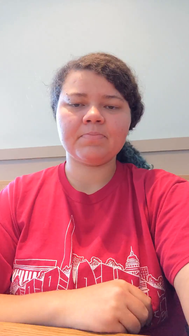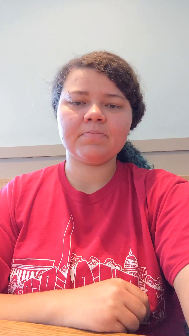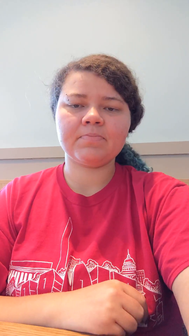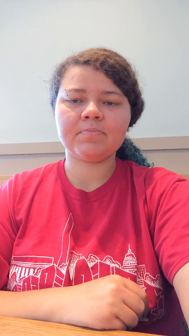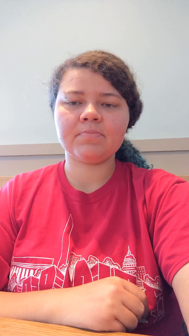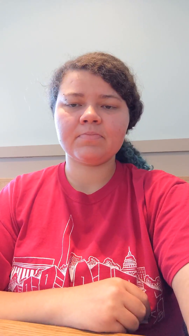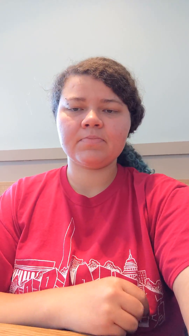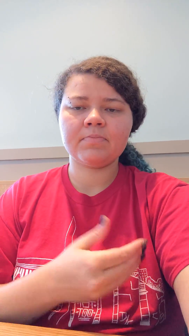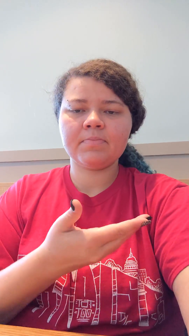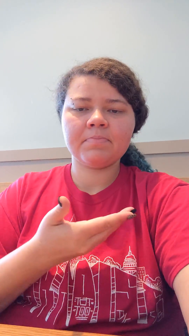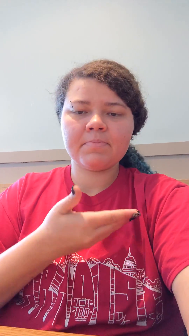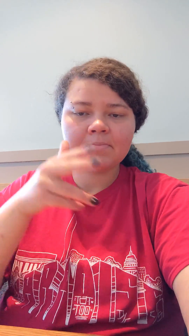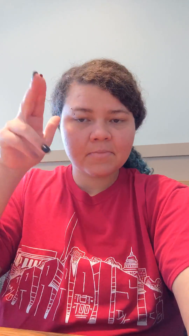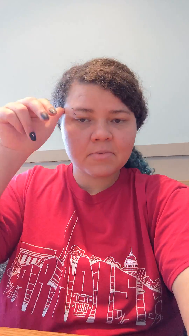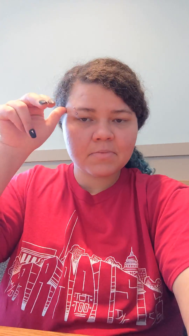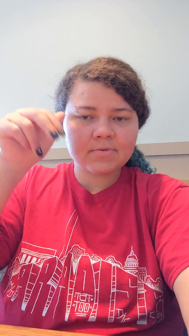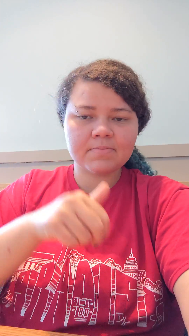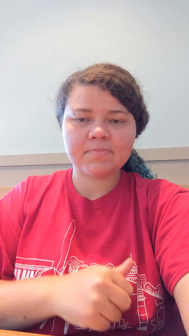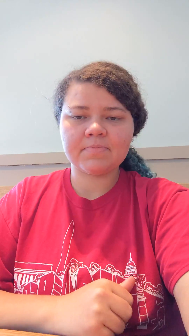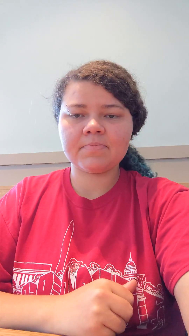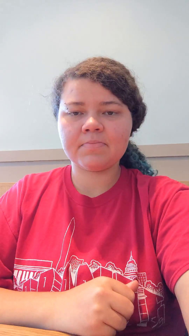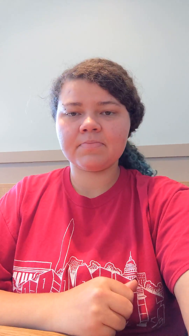pony